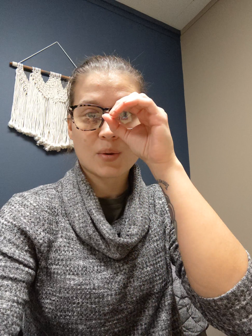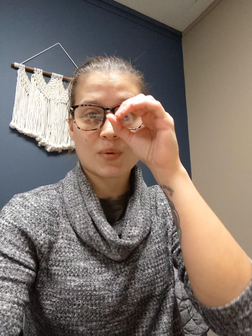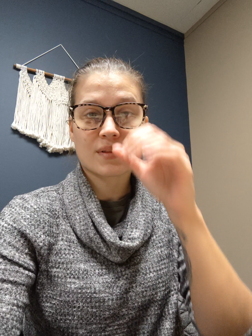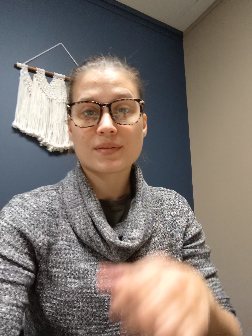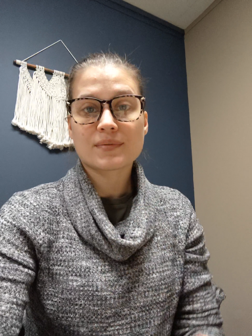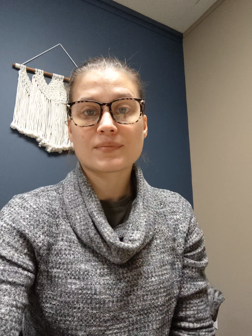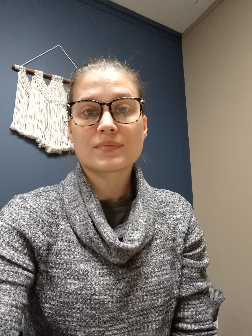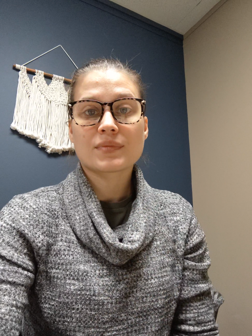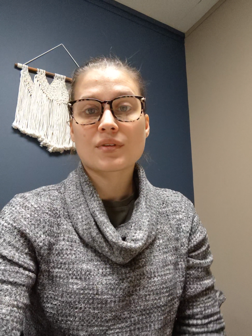owl